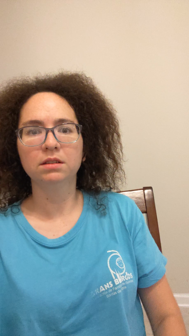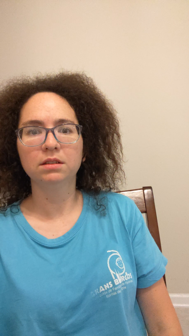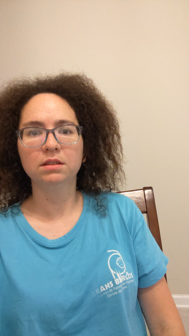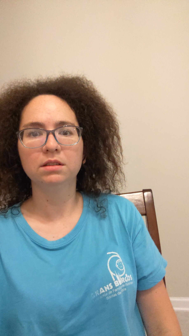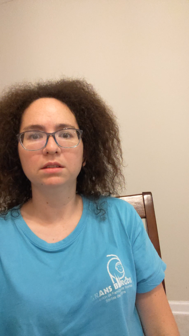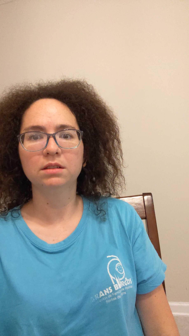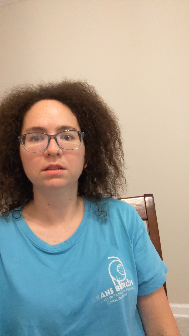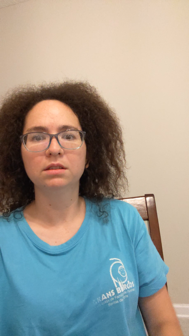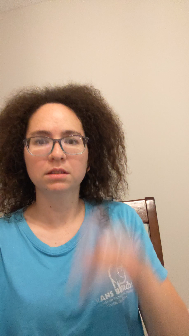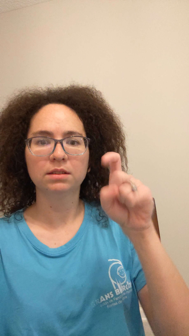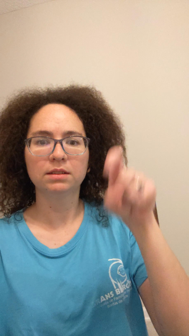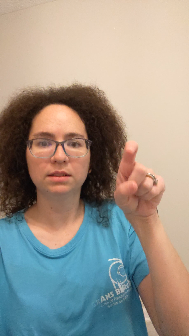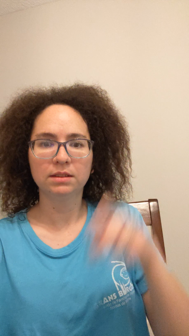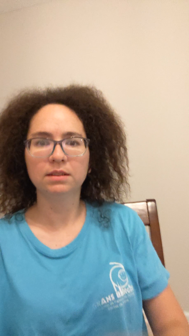should